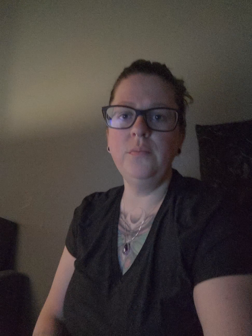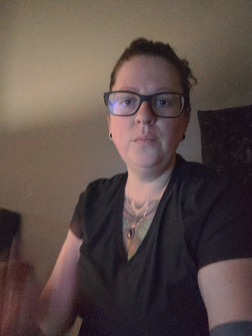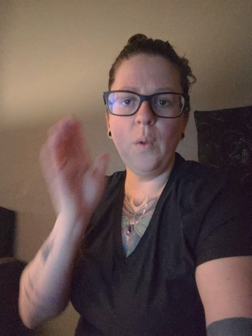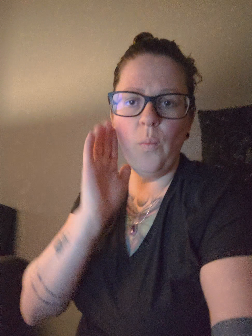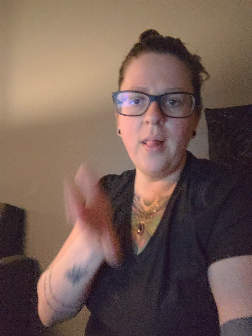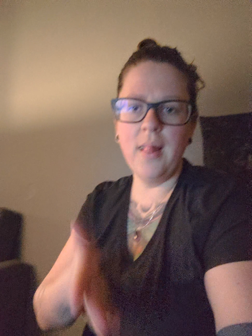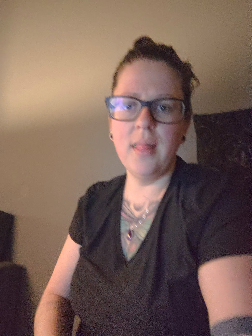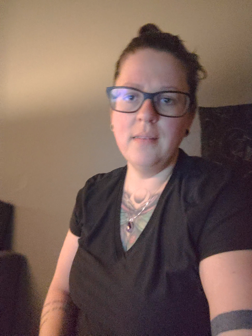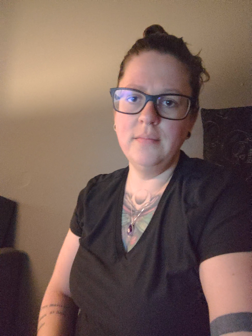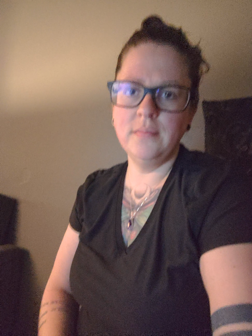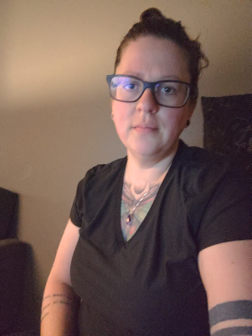will